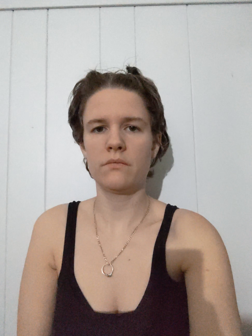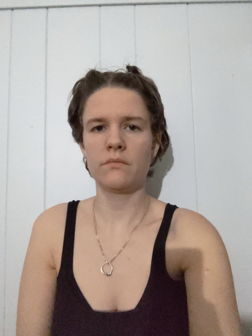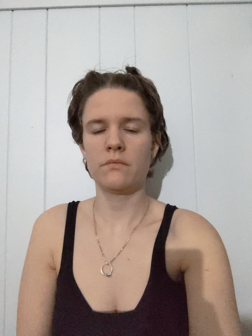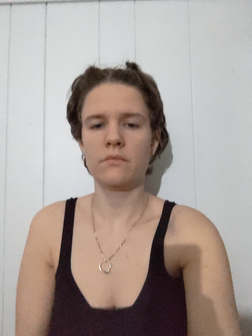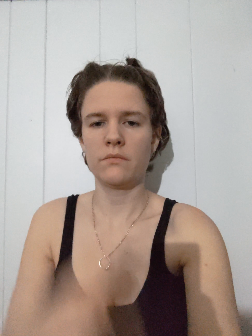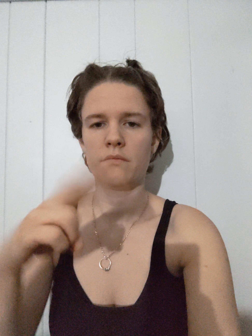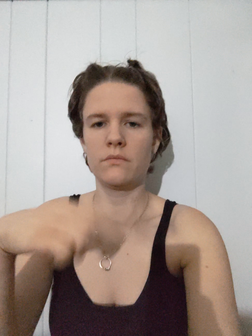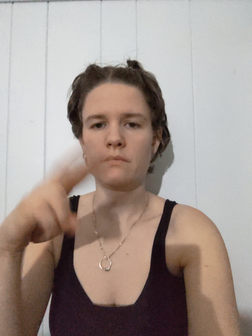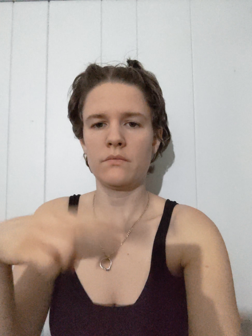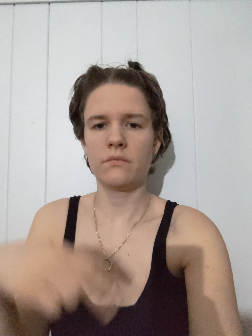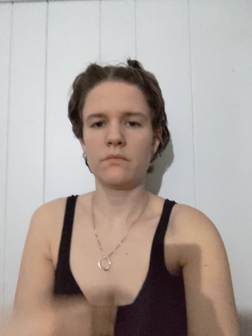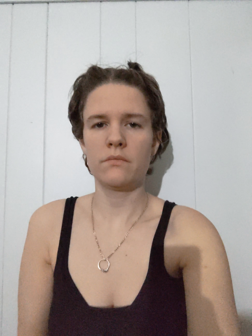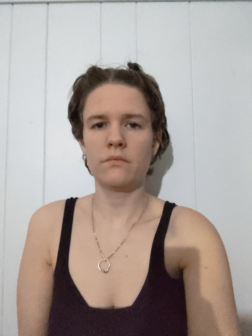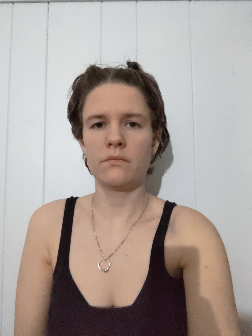read